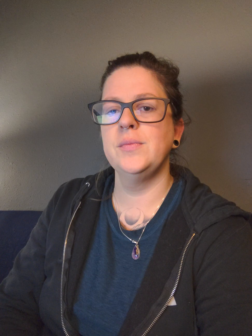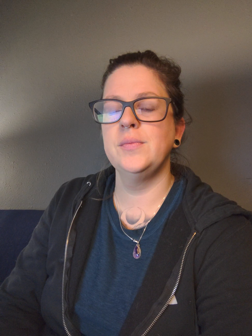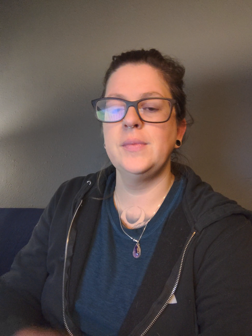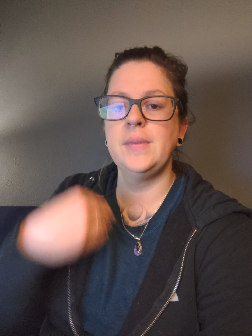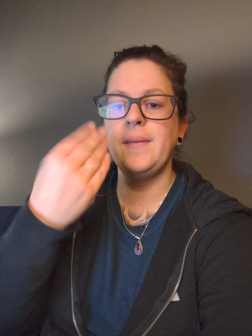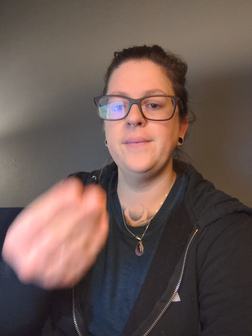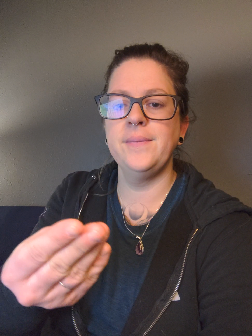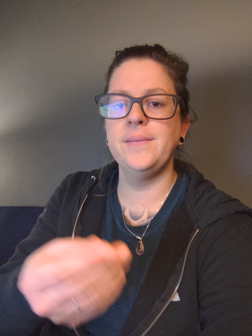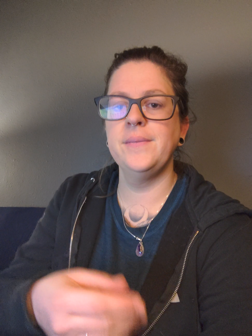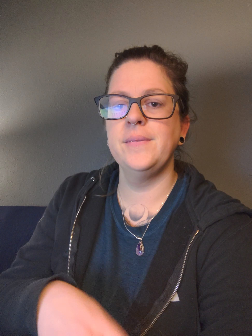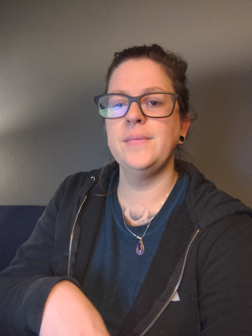give